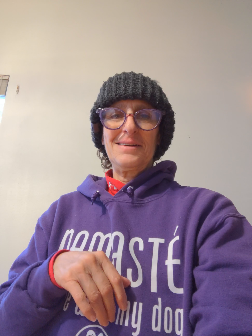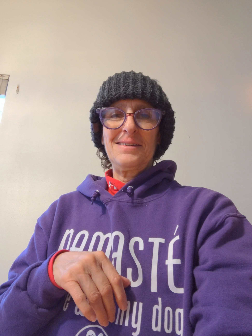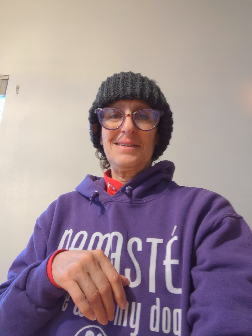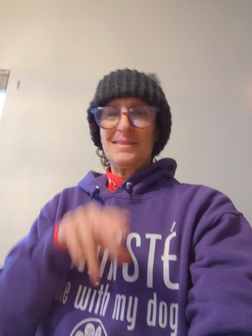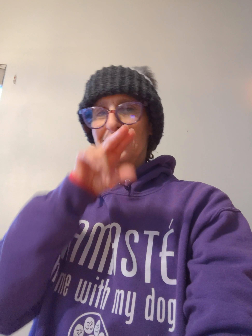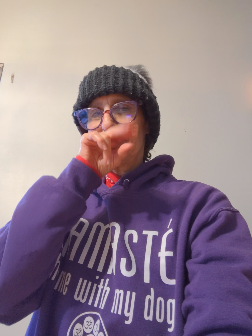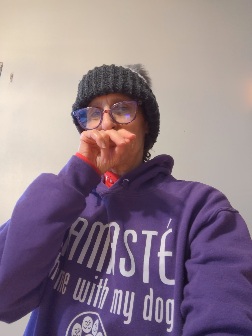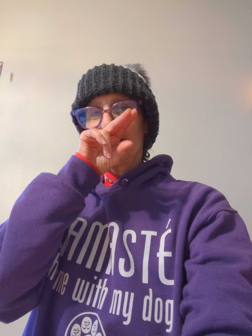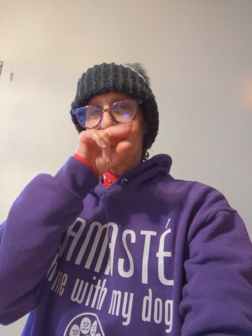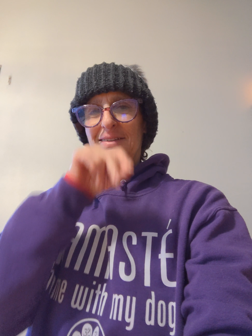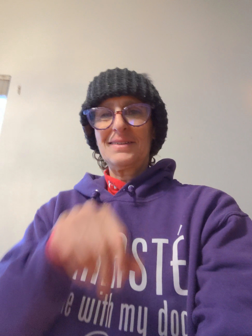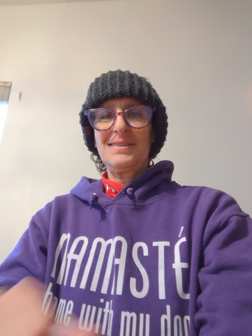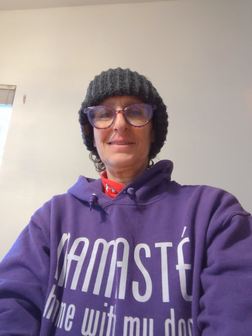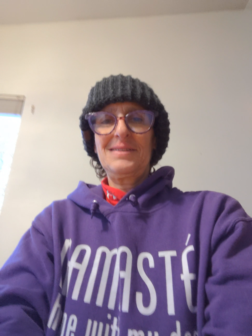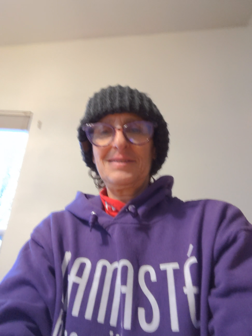duck